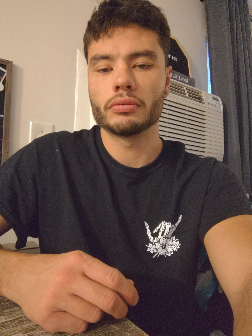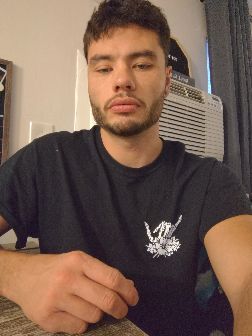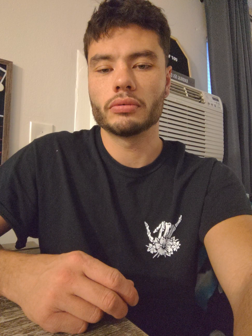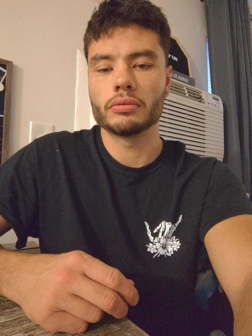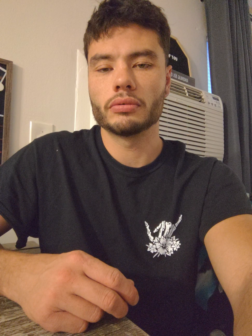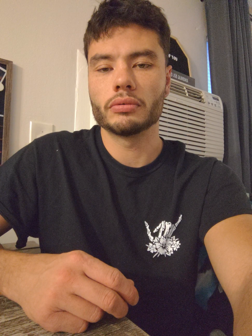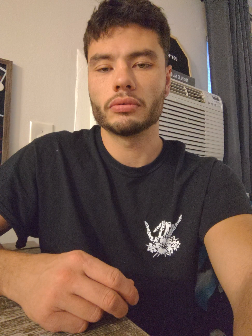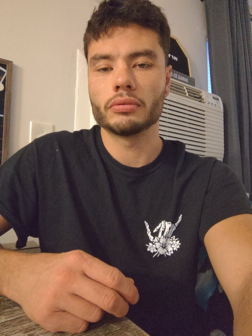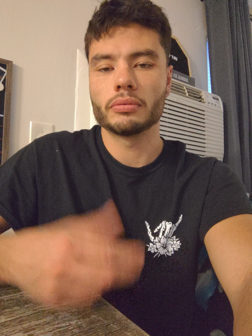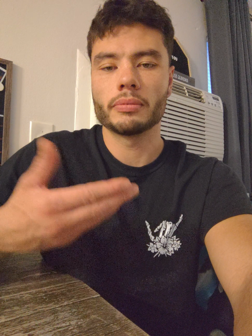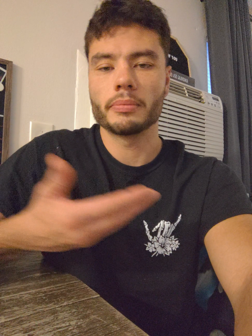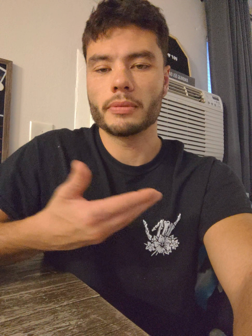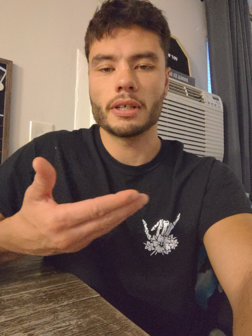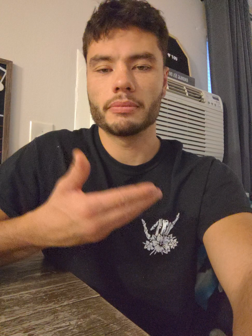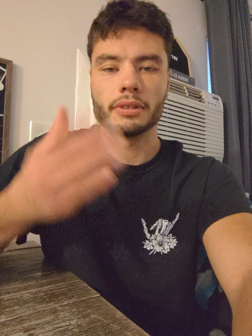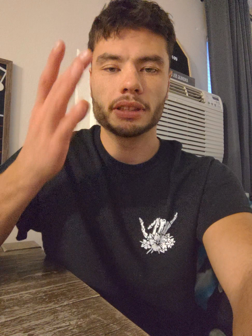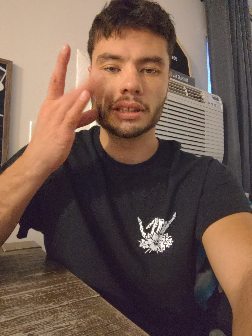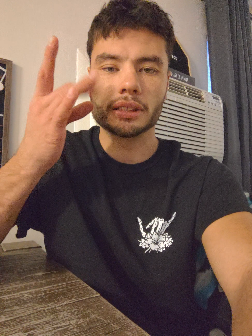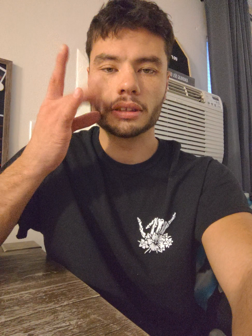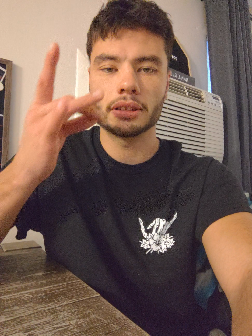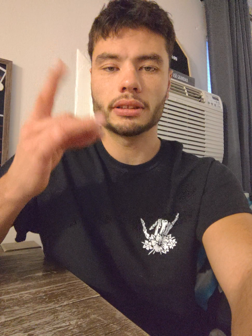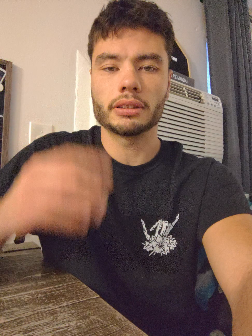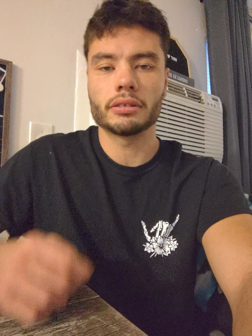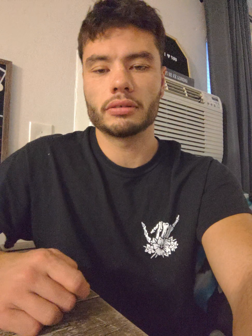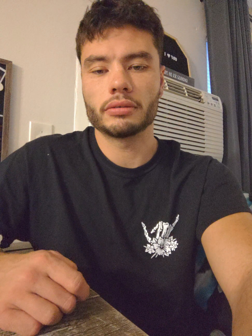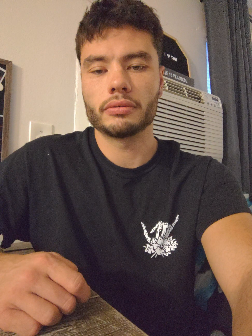kitty